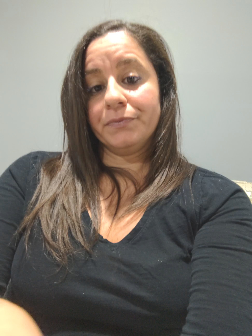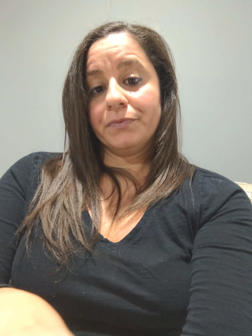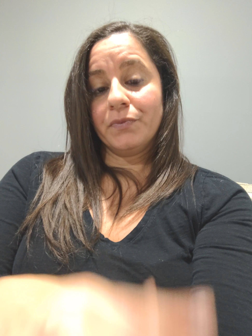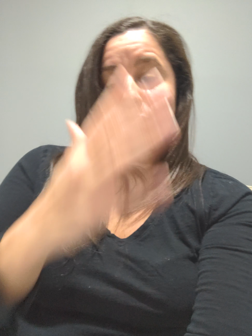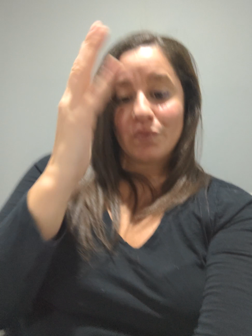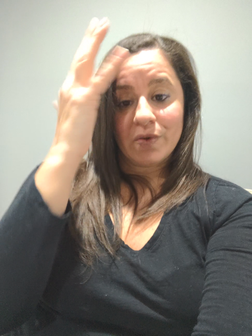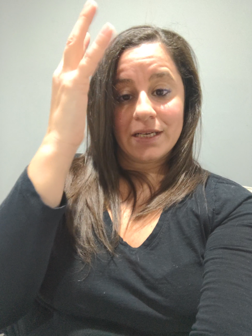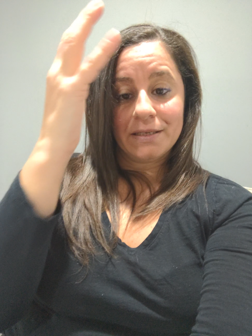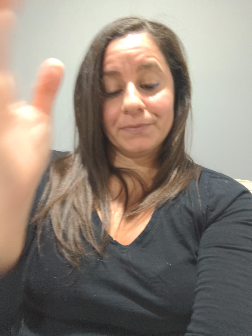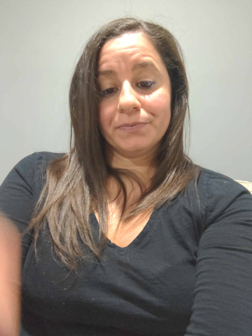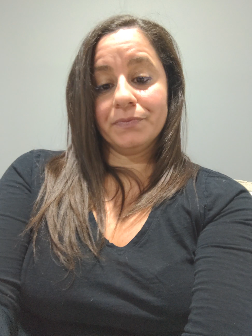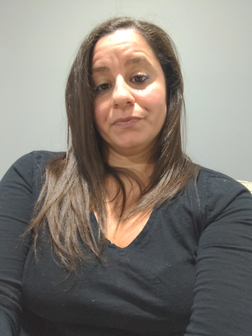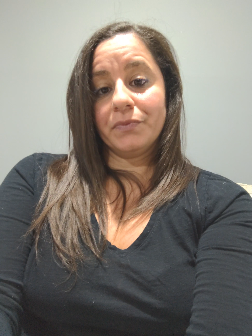tree